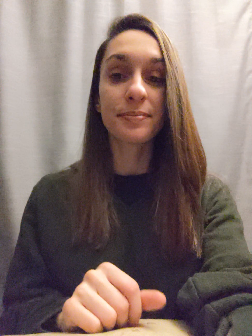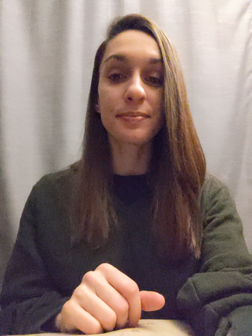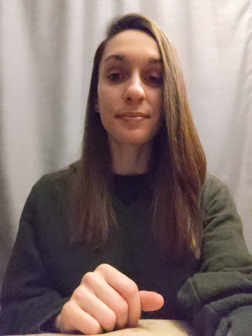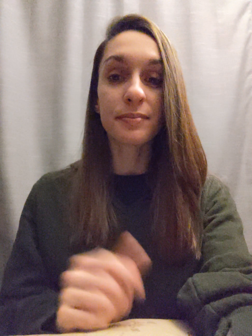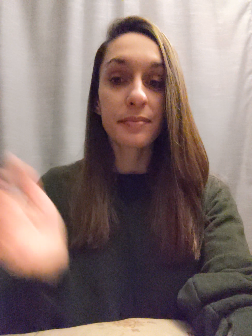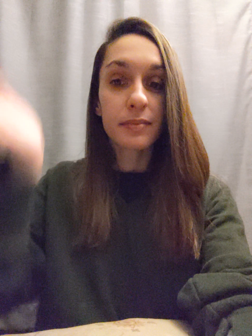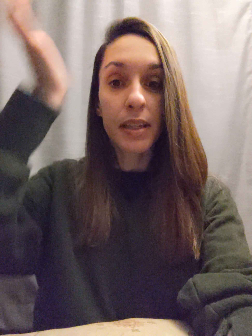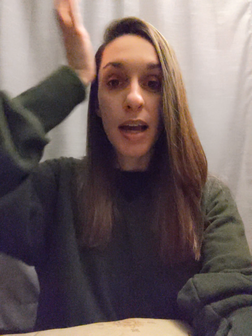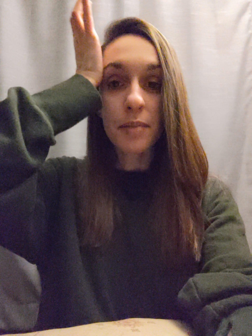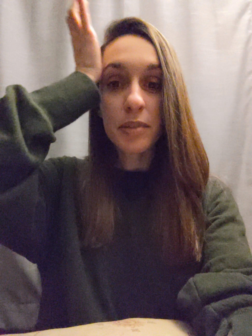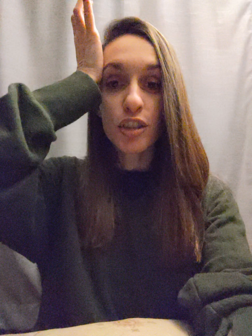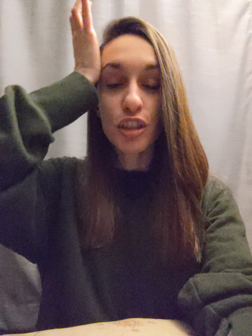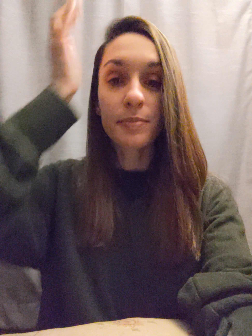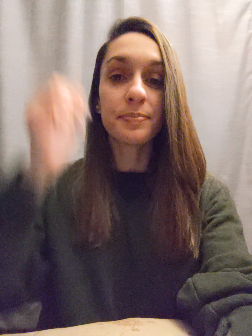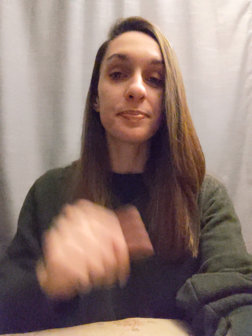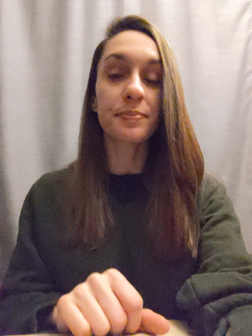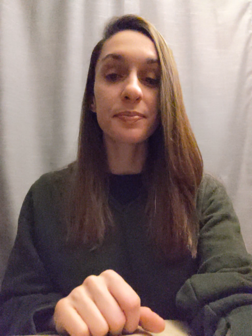garbage